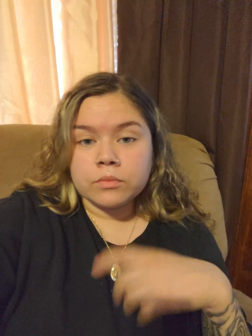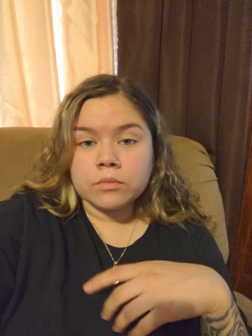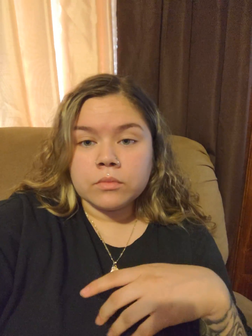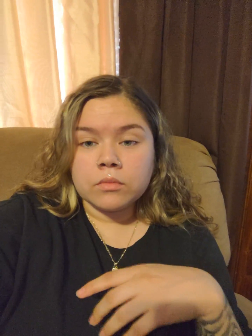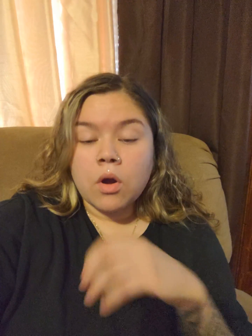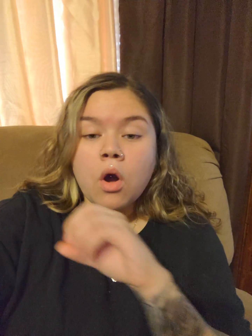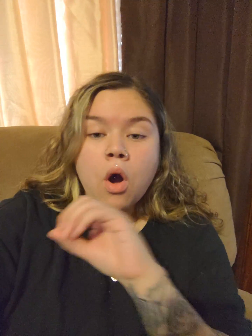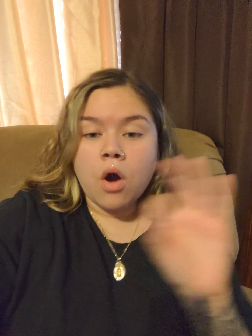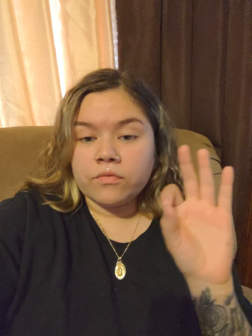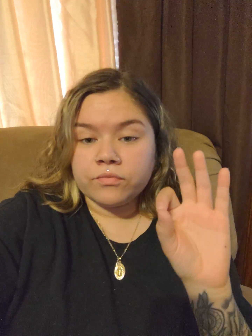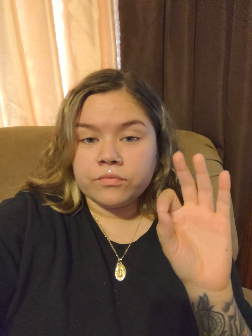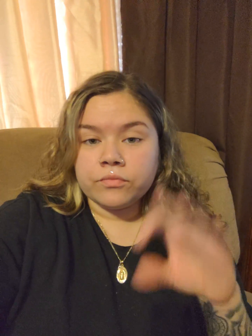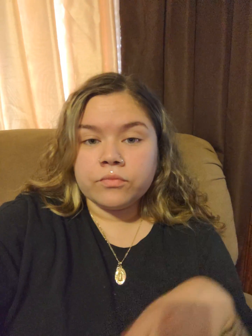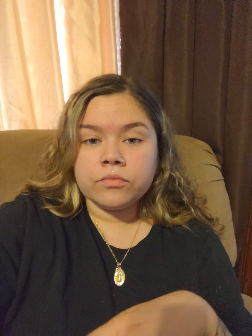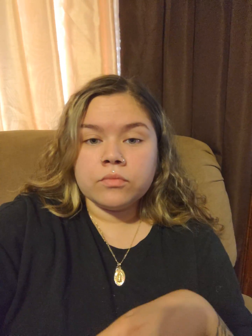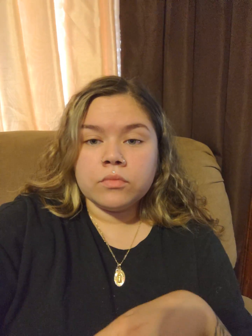off